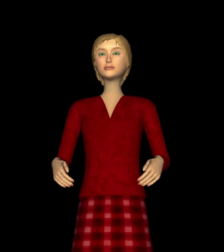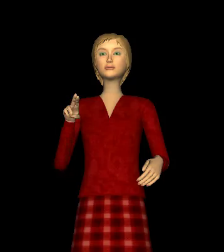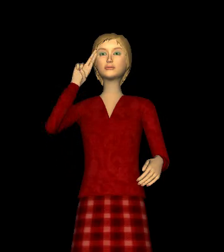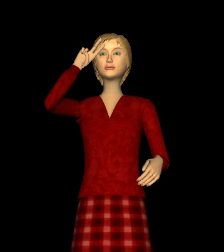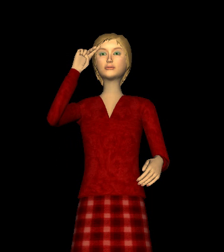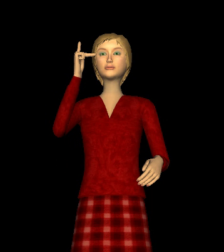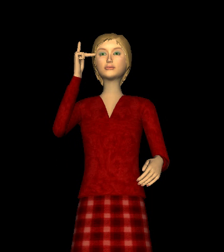عادة